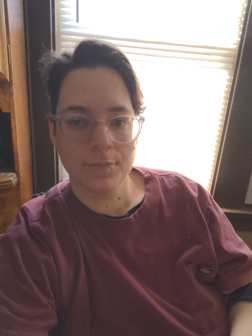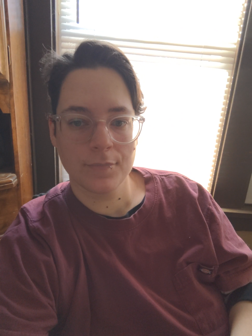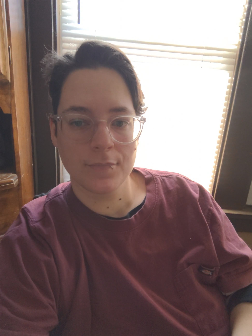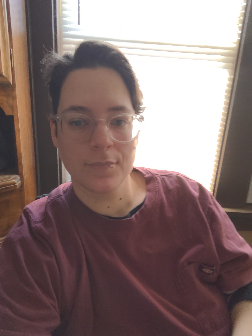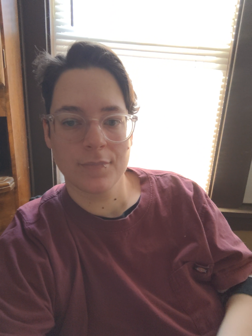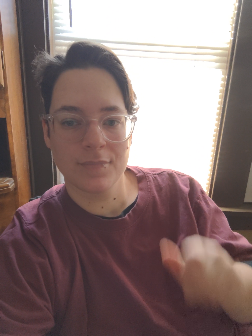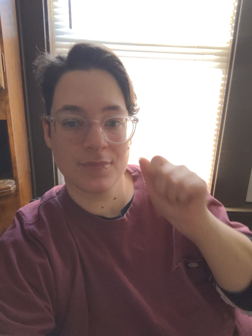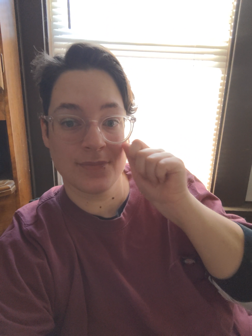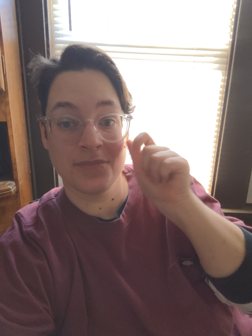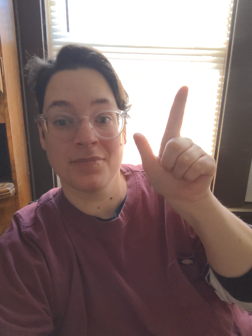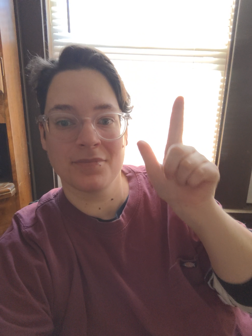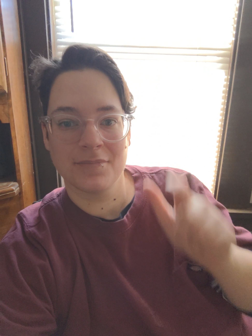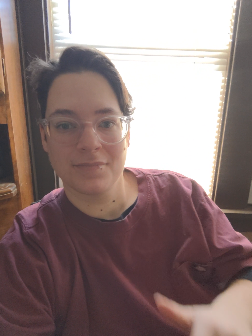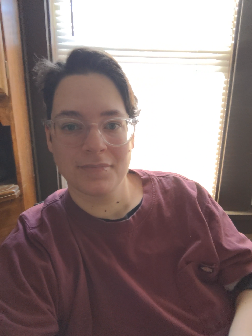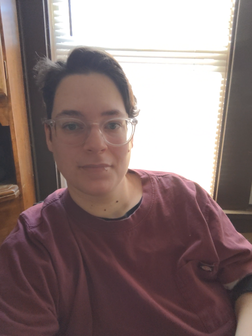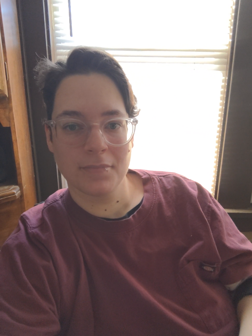awake